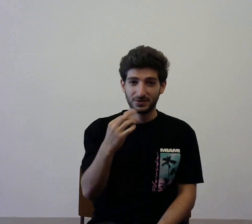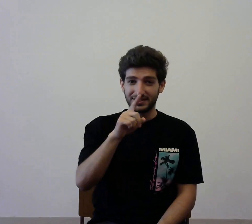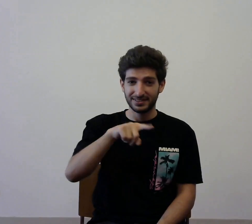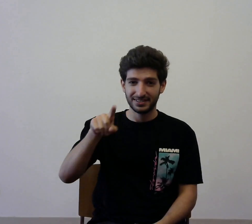saylı